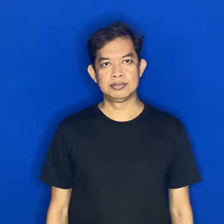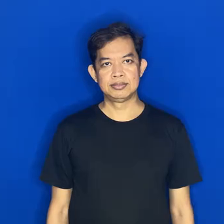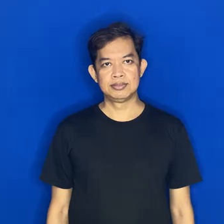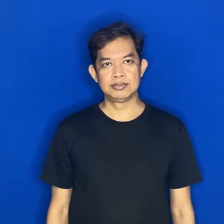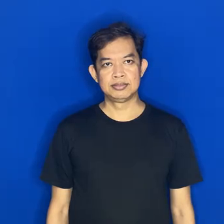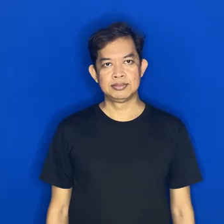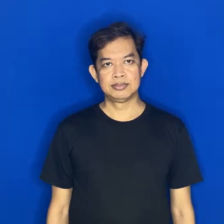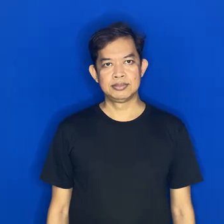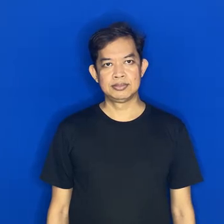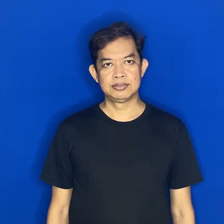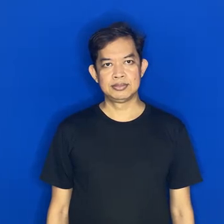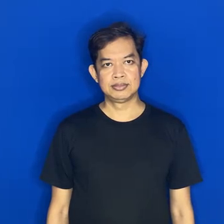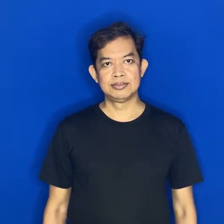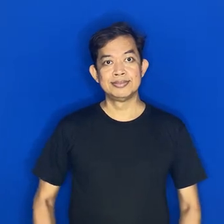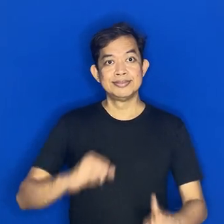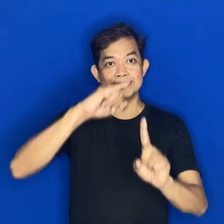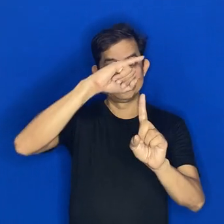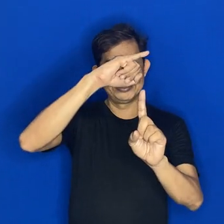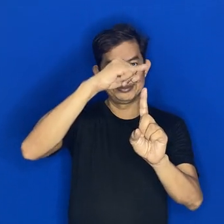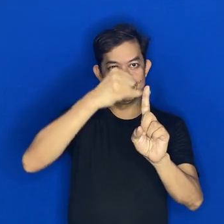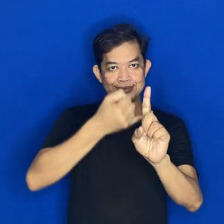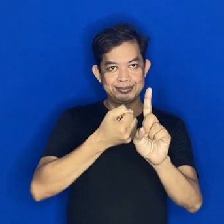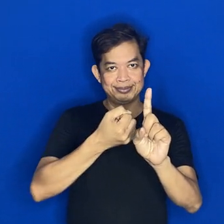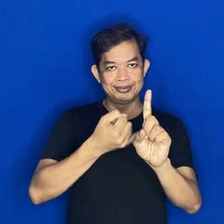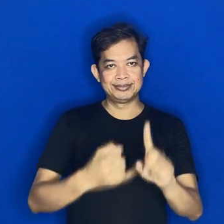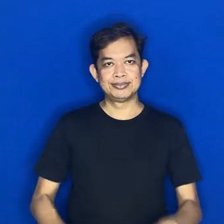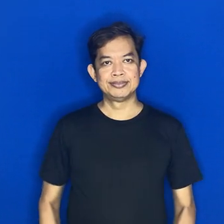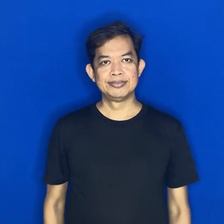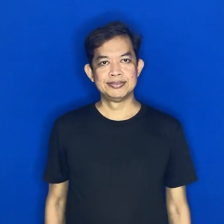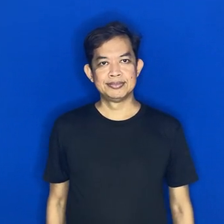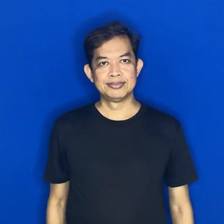january